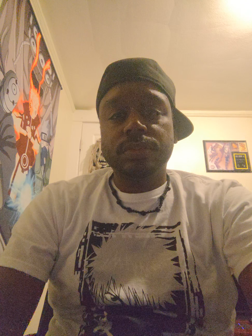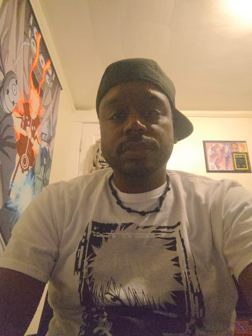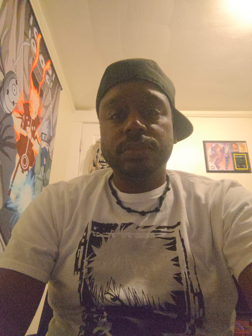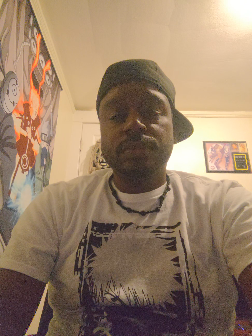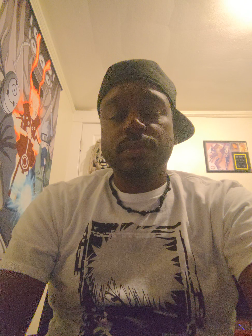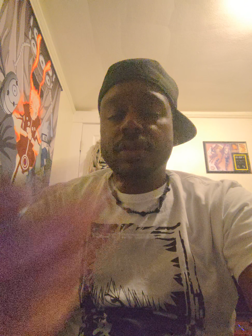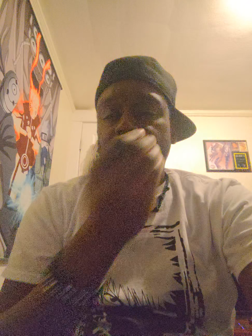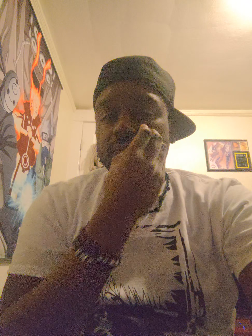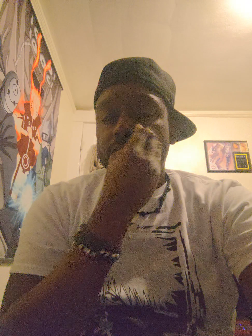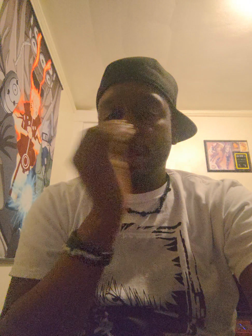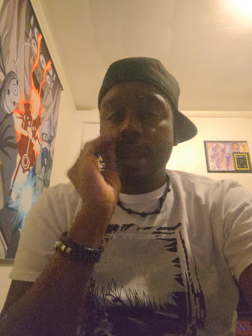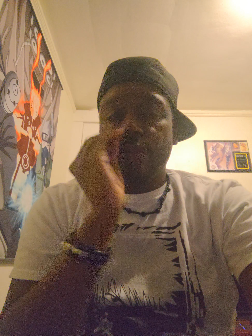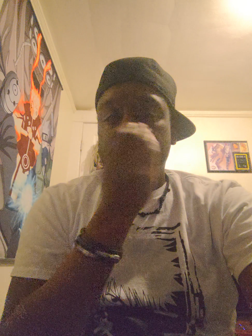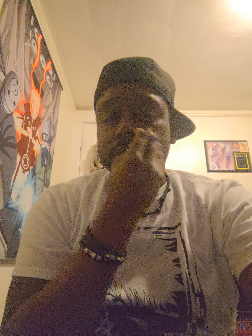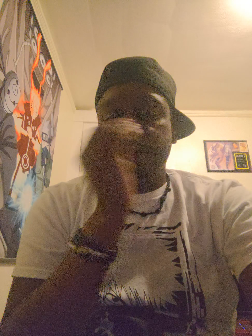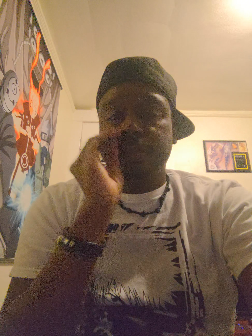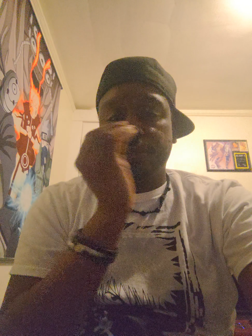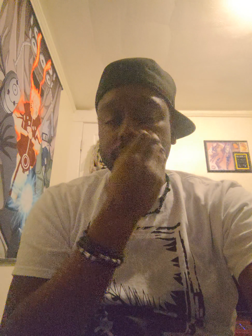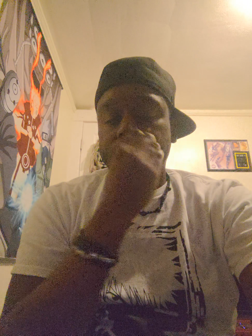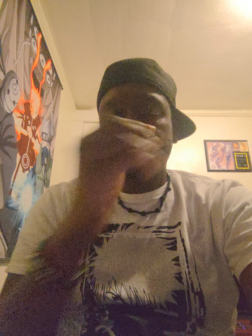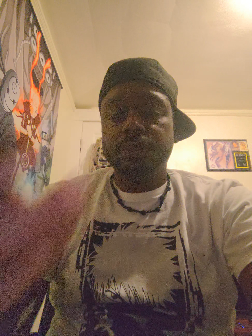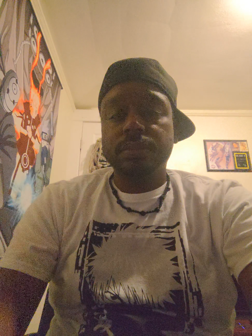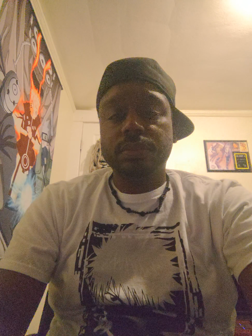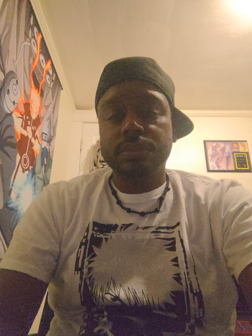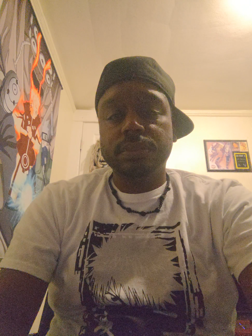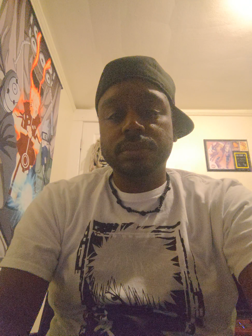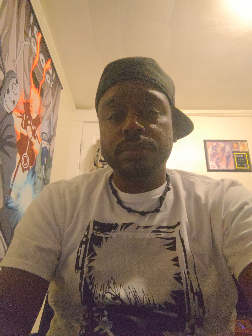flower